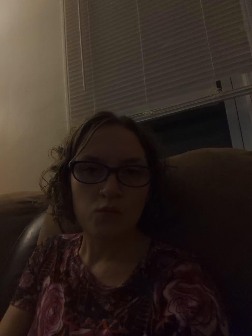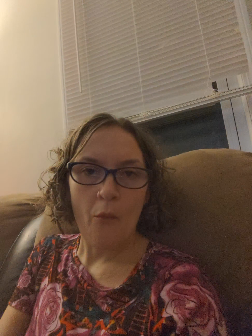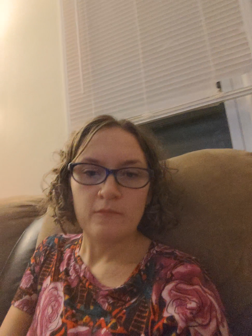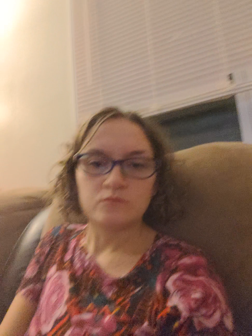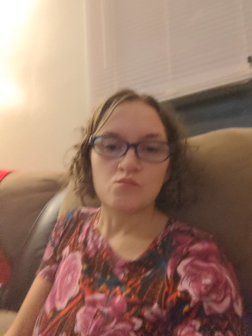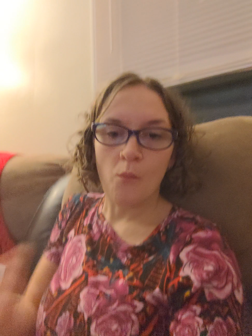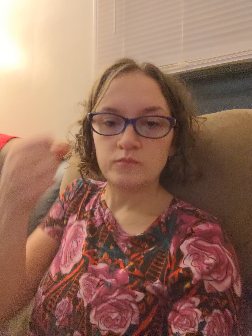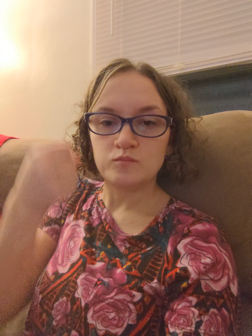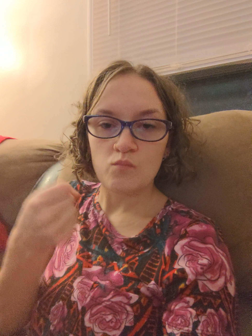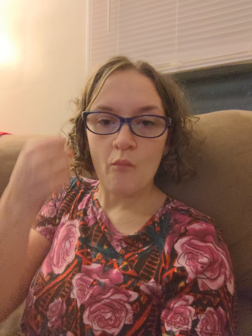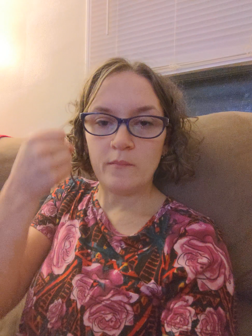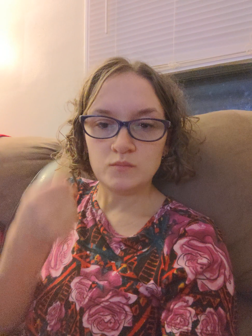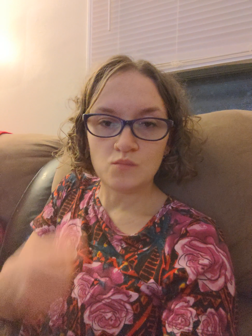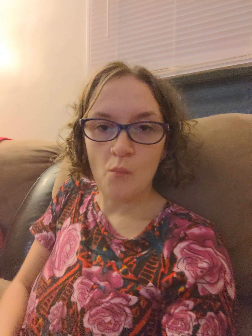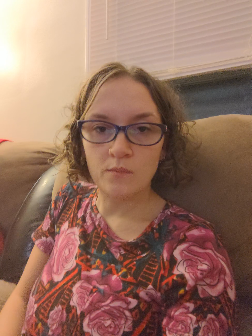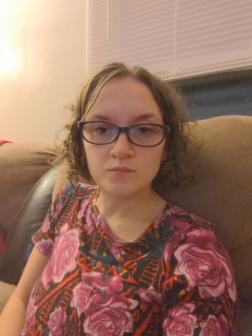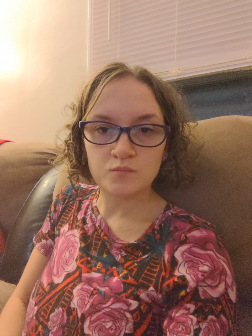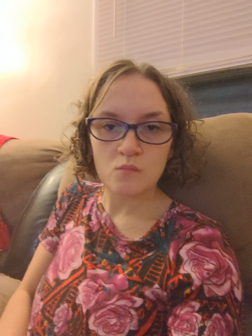car